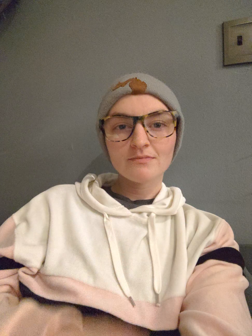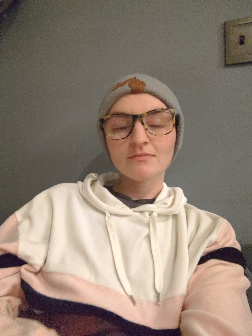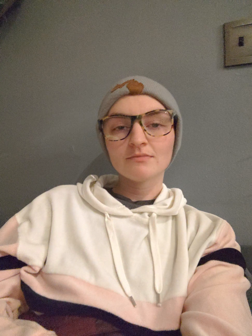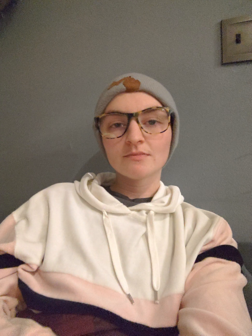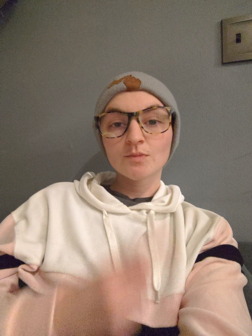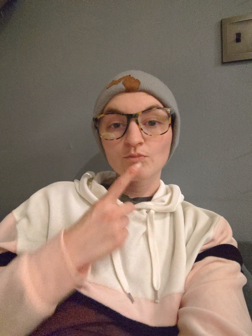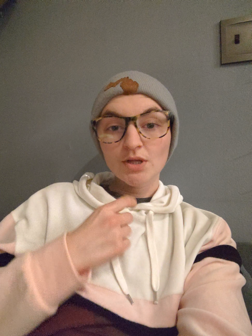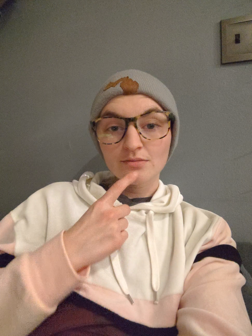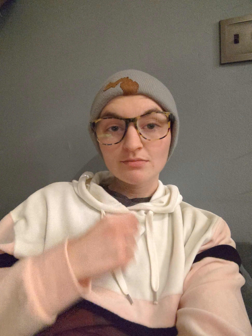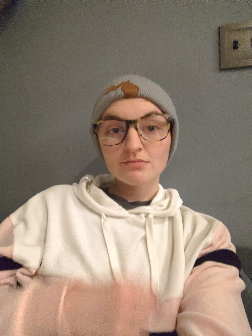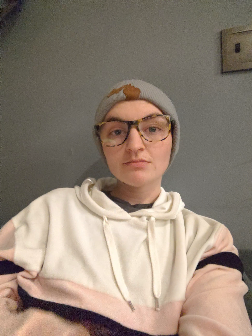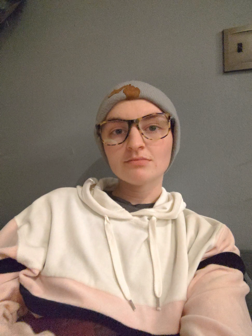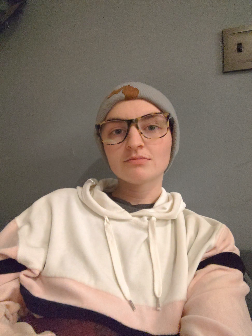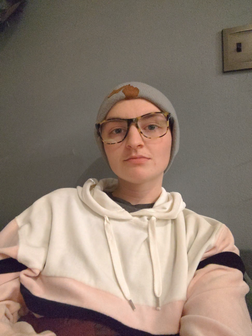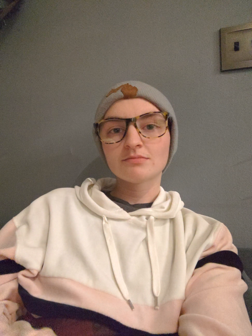red